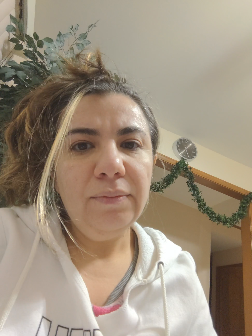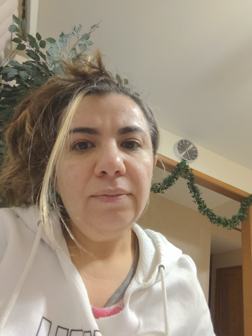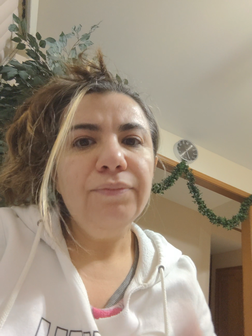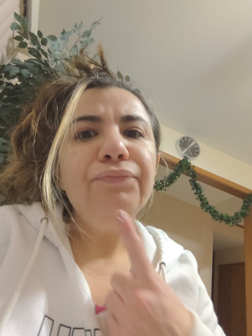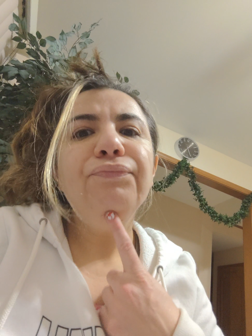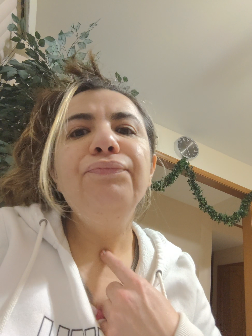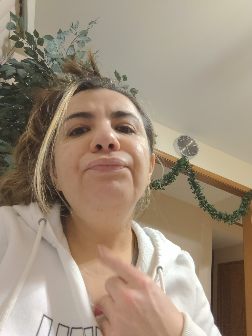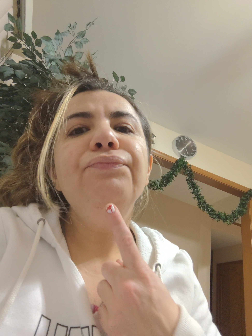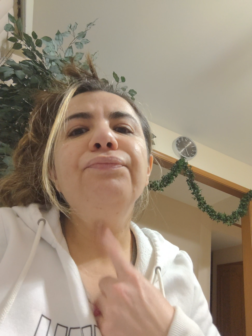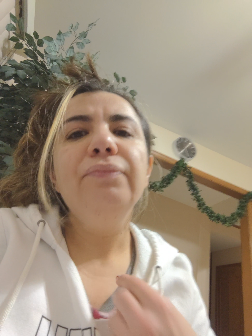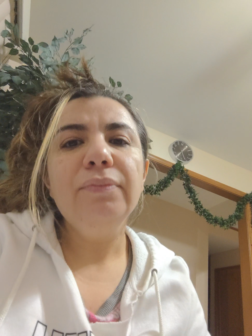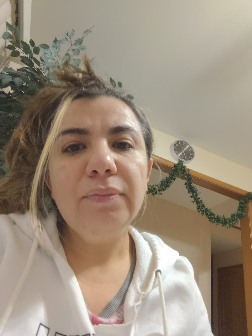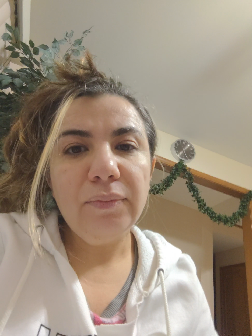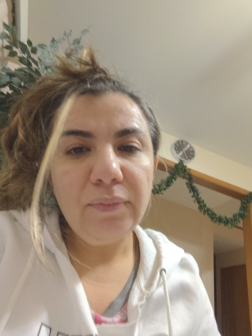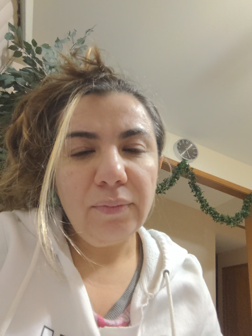thirsty